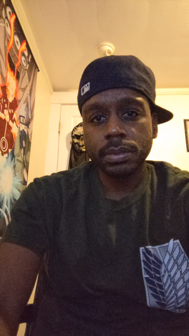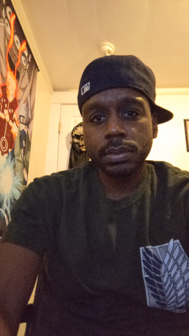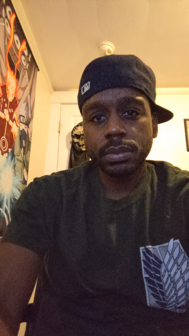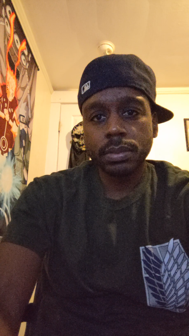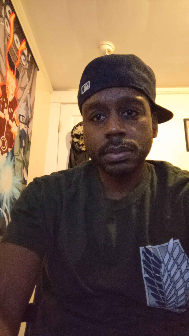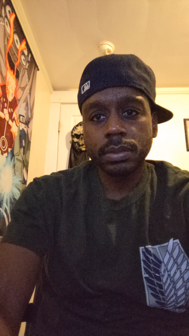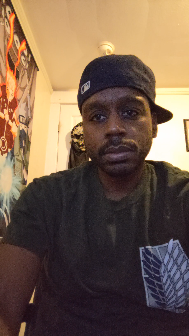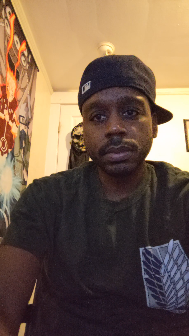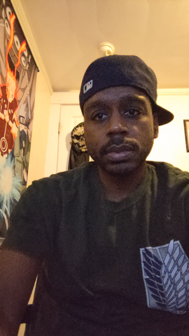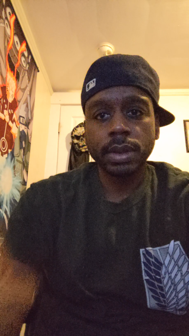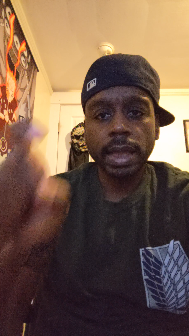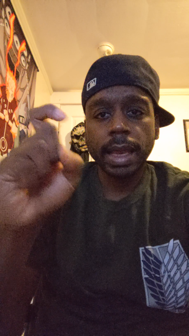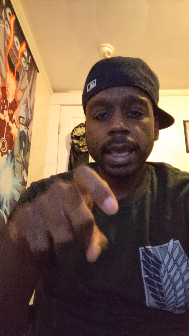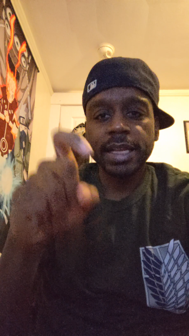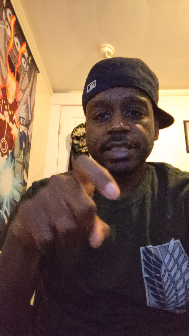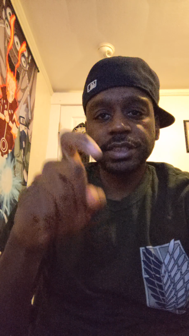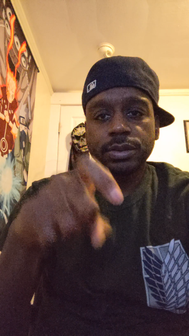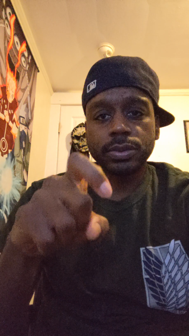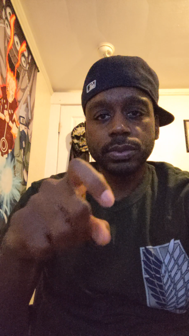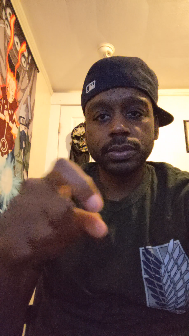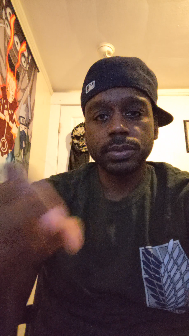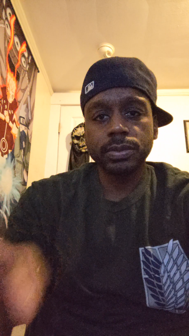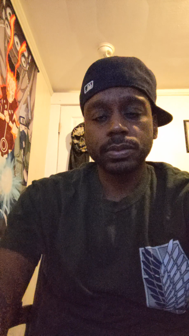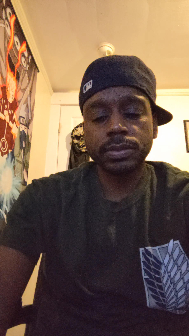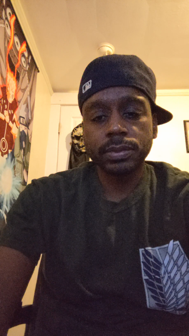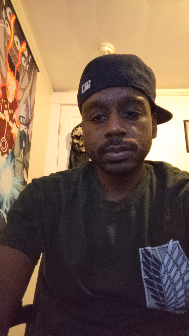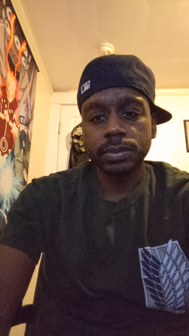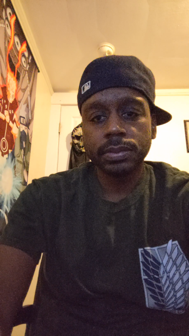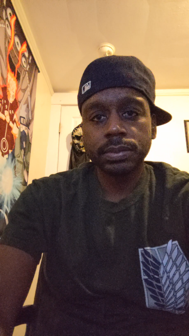need